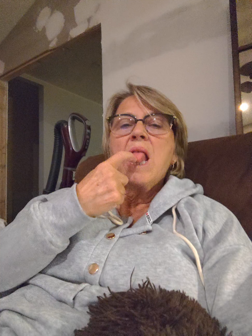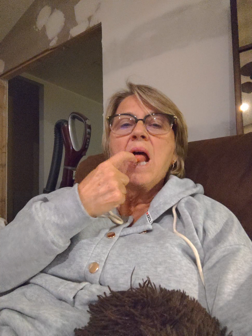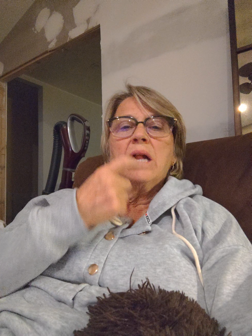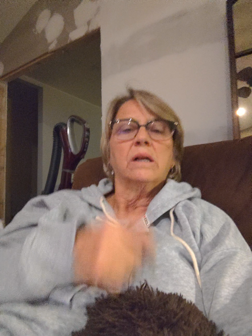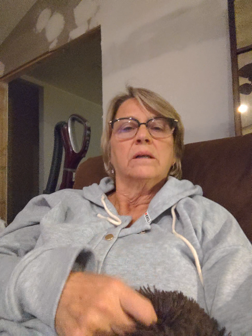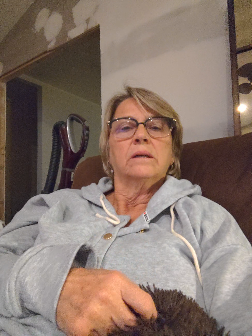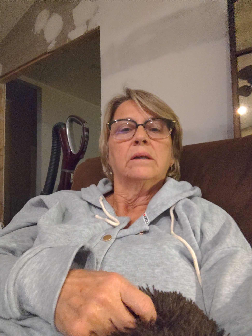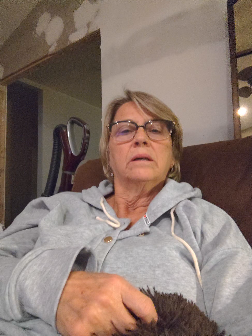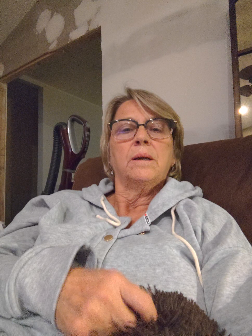tongue